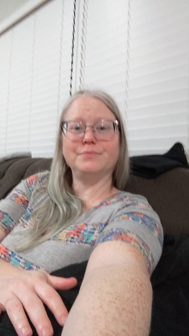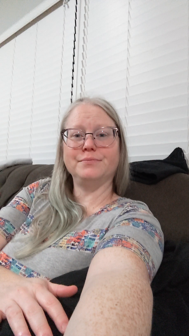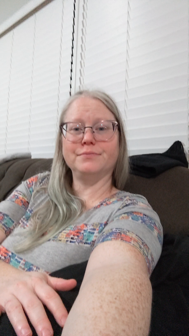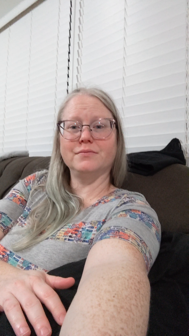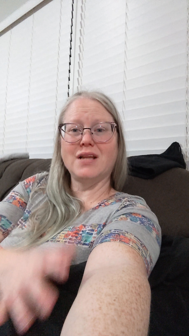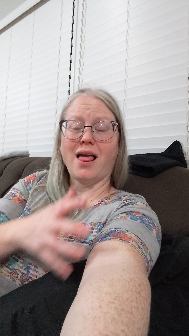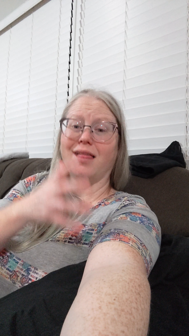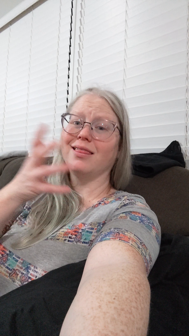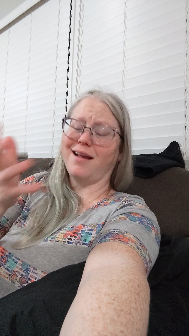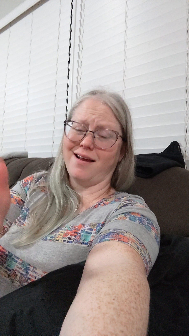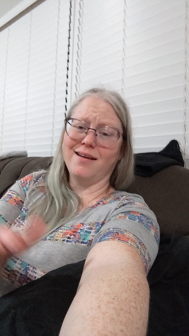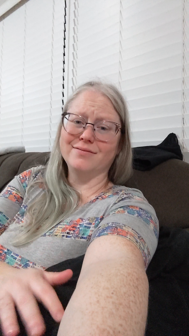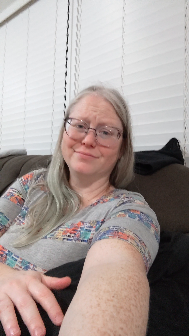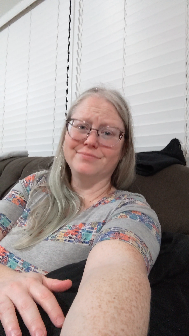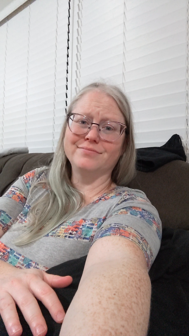a lot